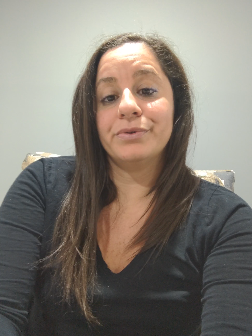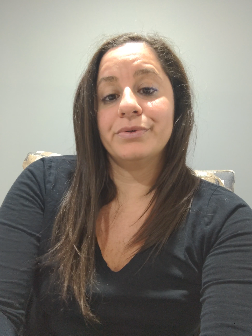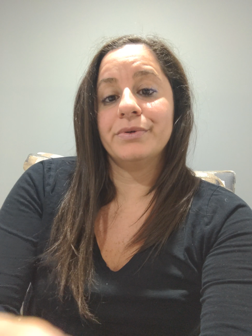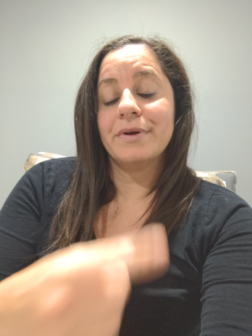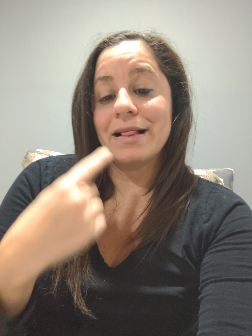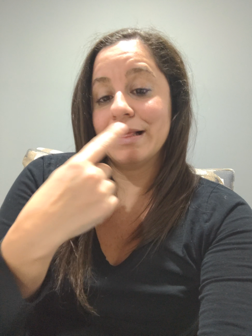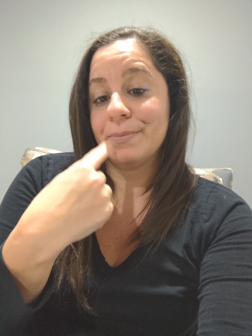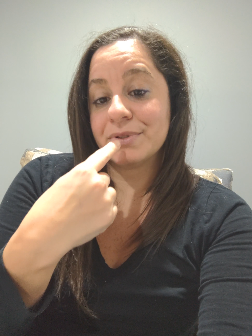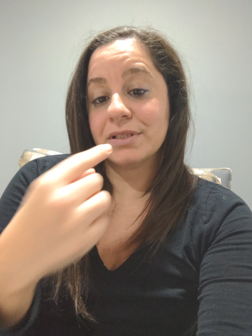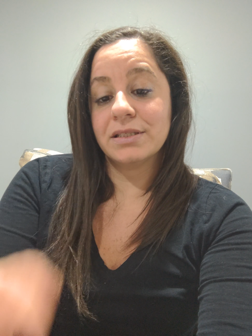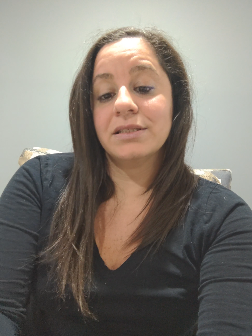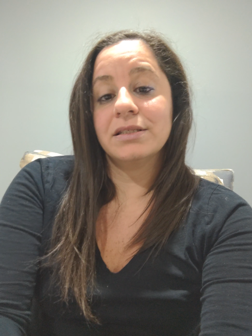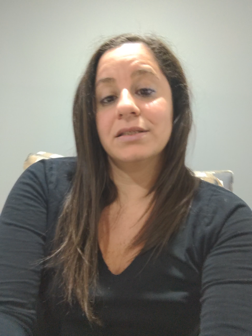lips